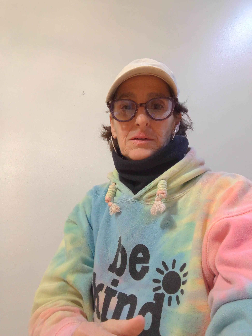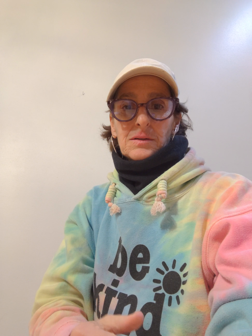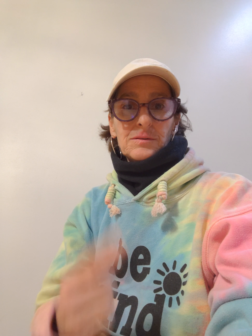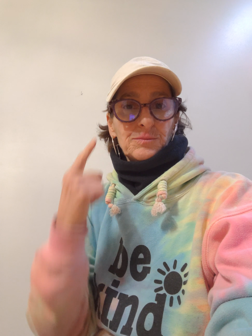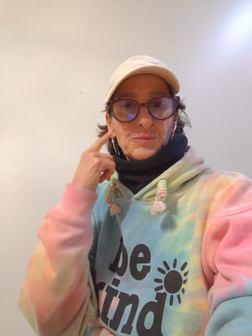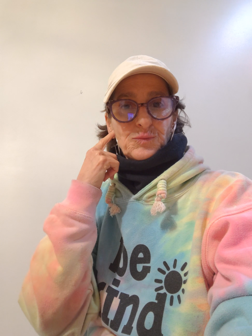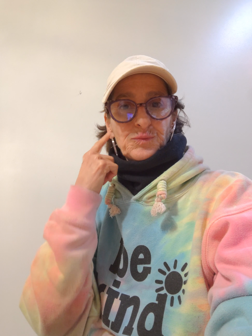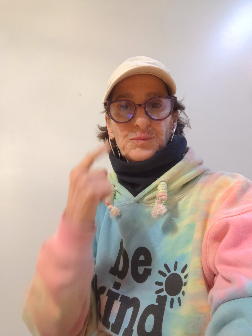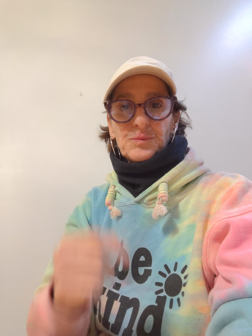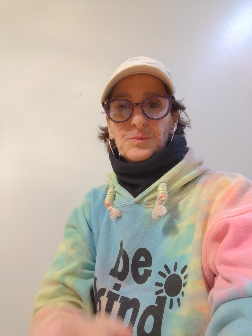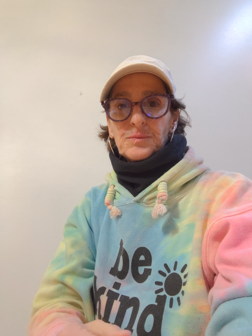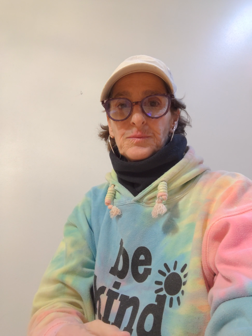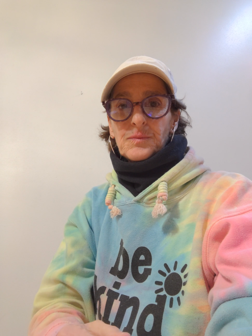hear